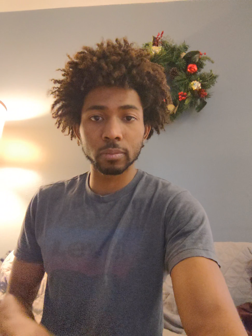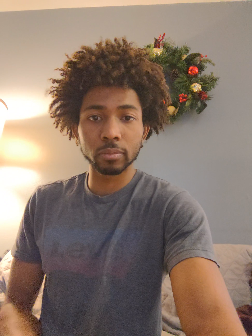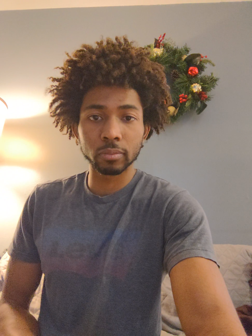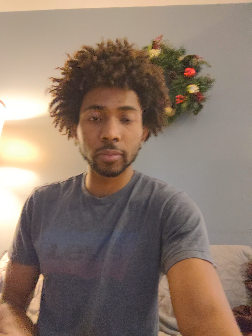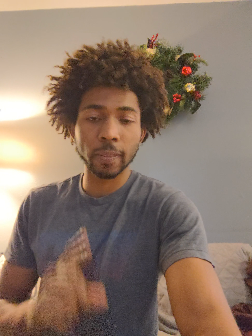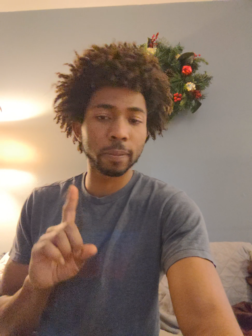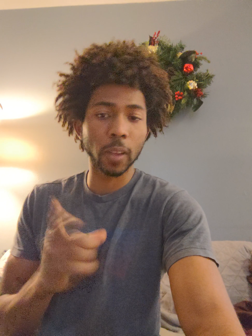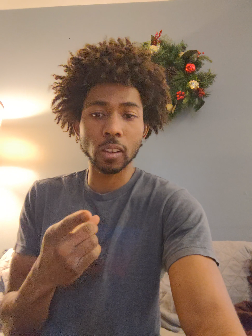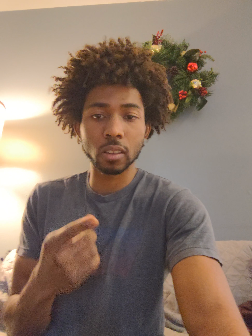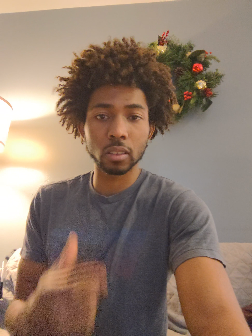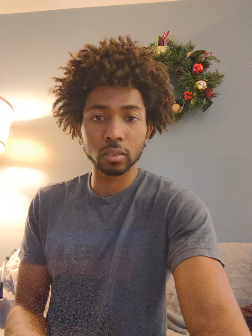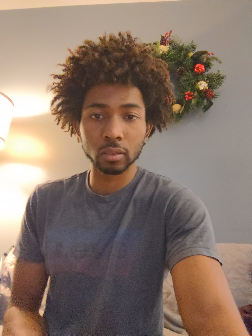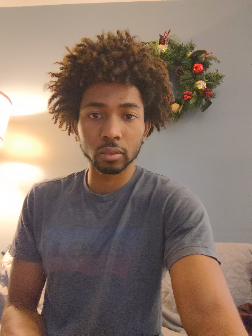first